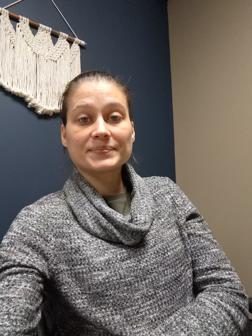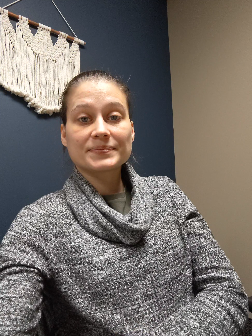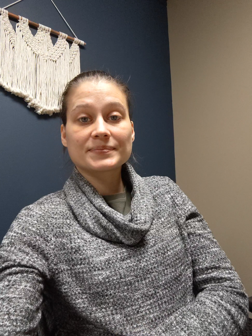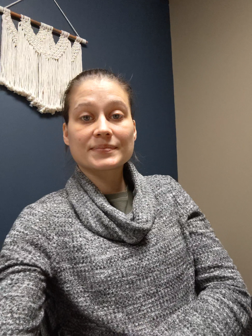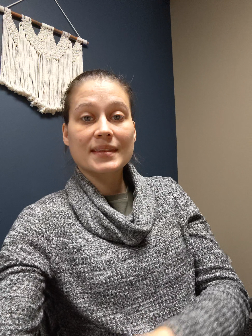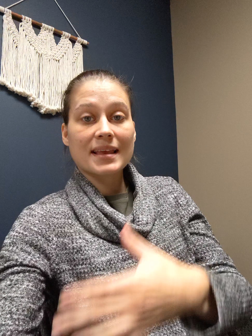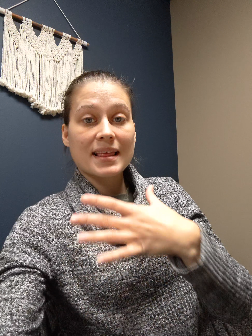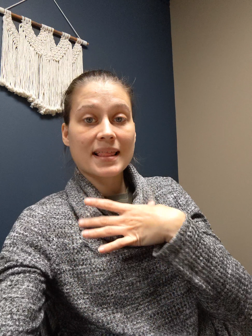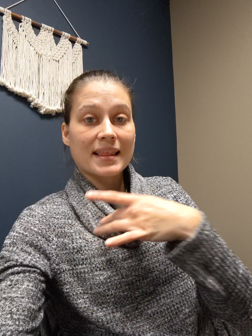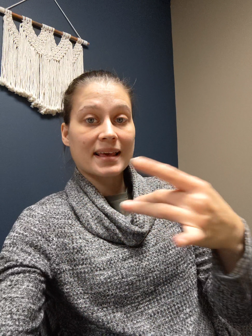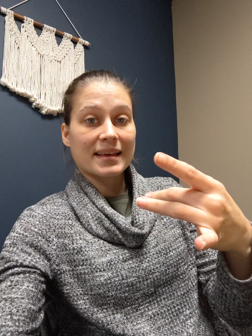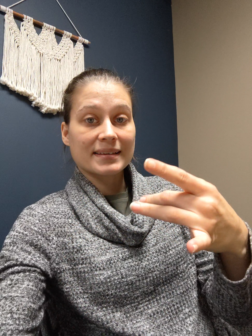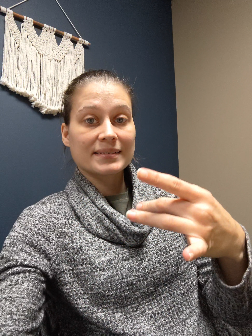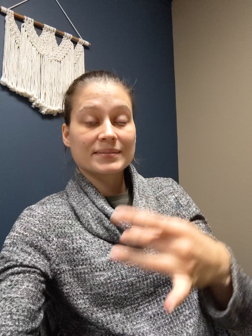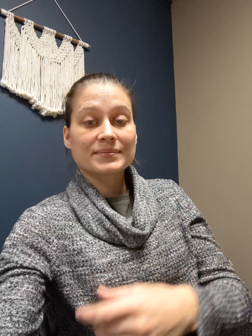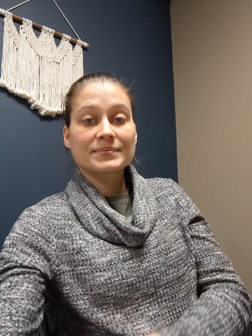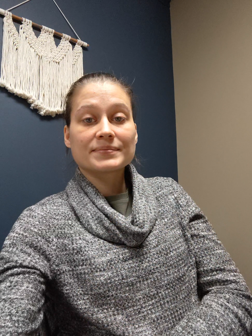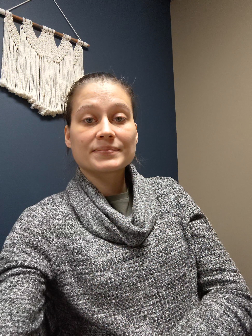like